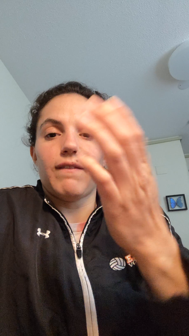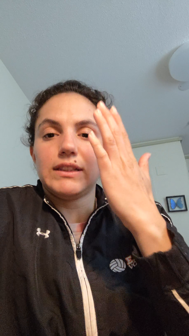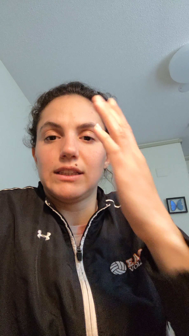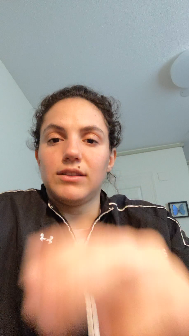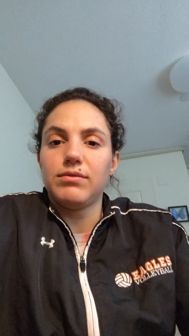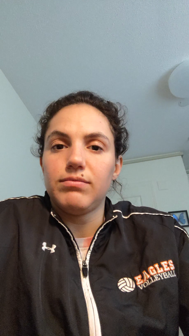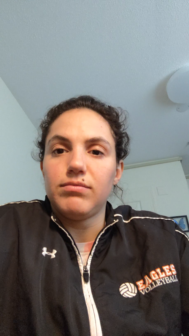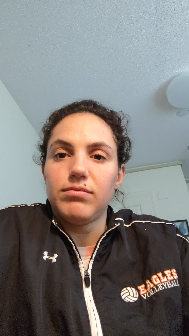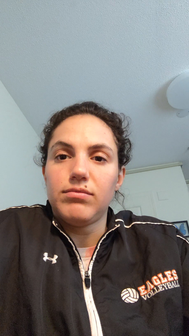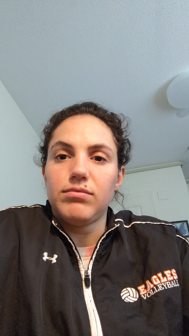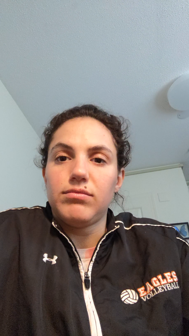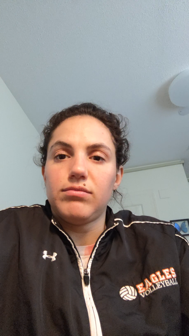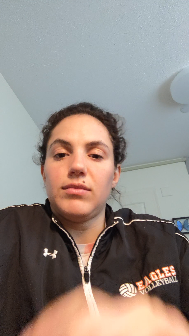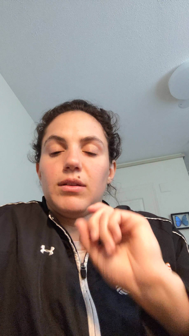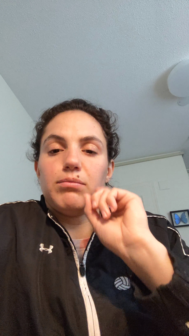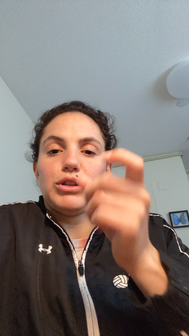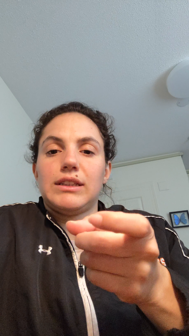present